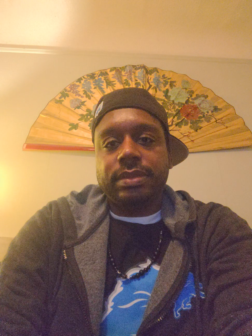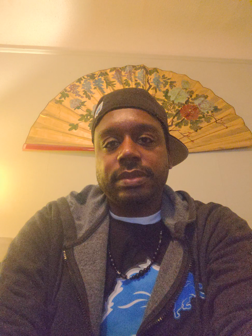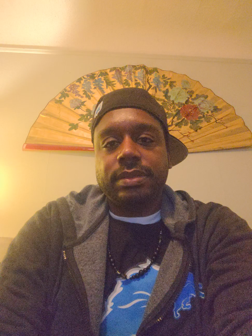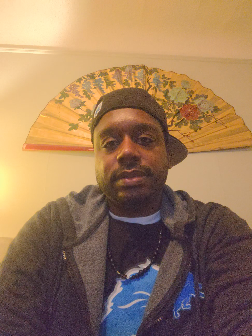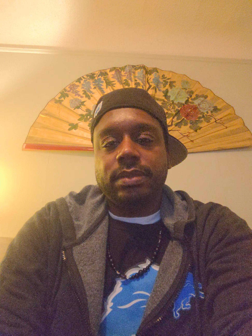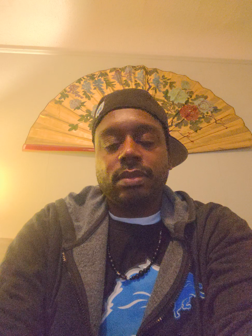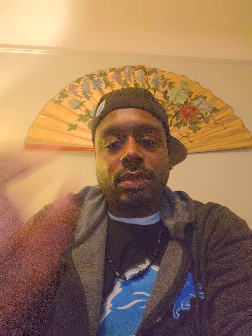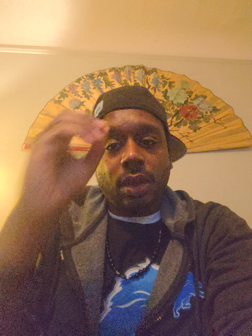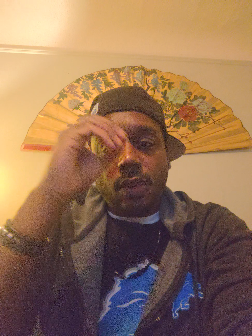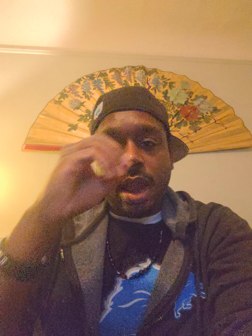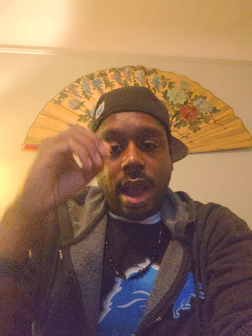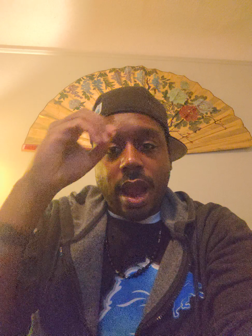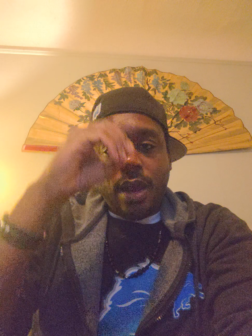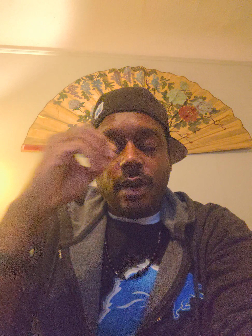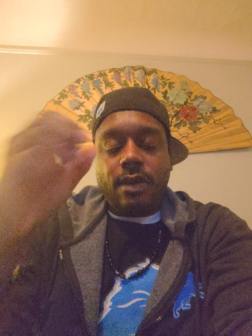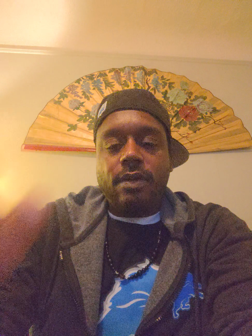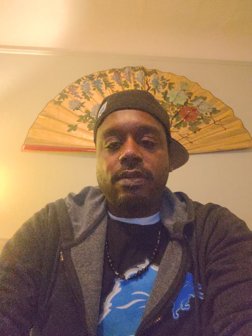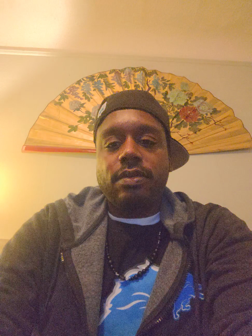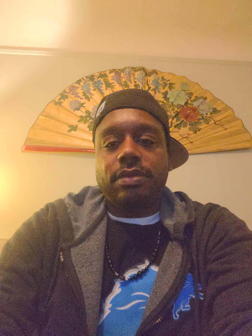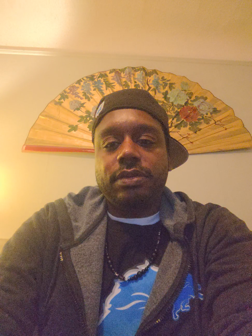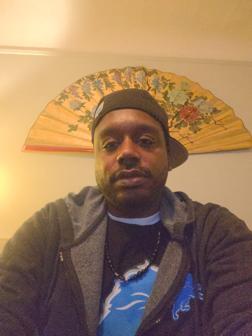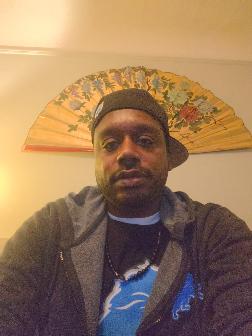owl